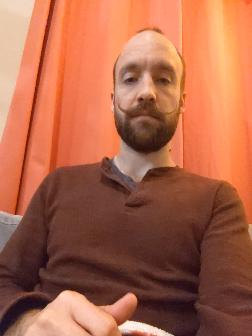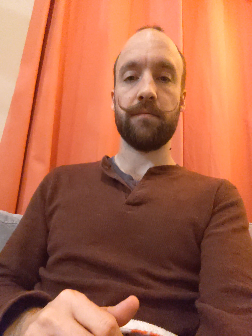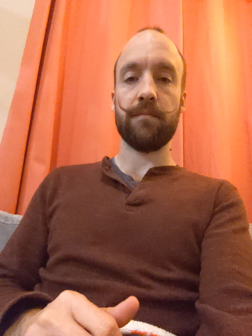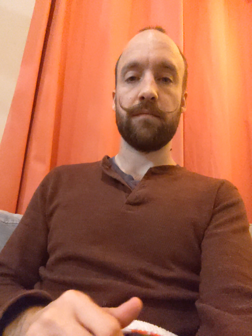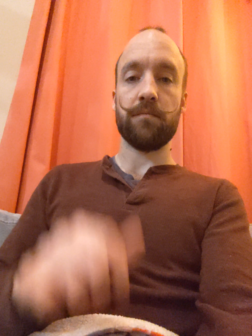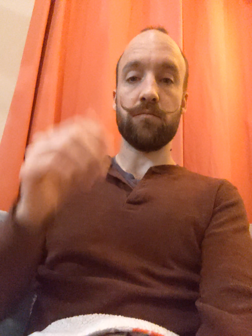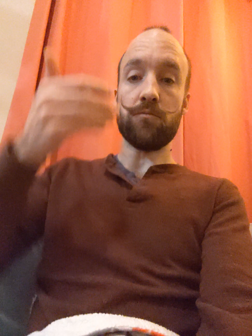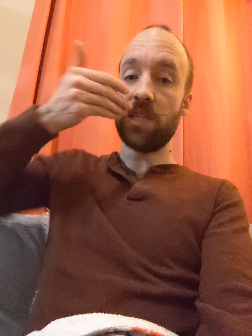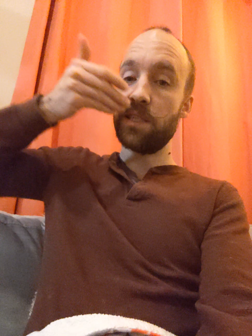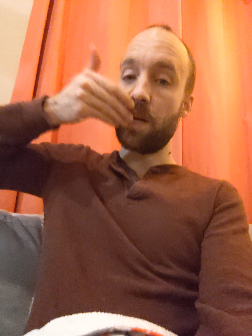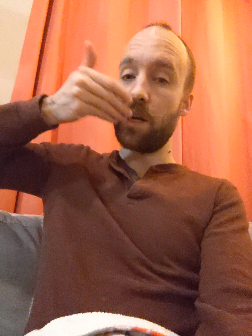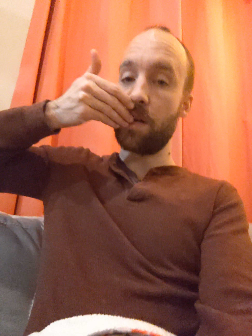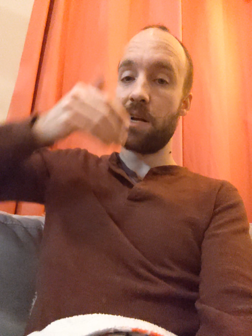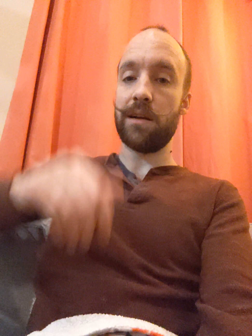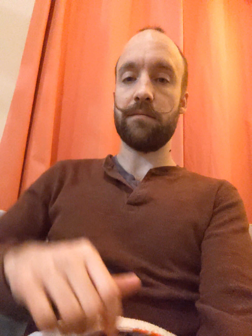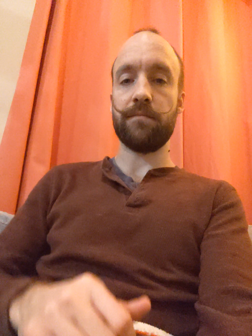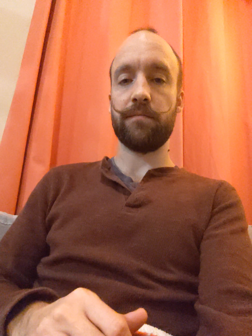pizza